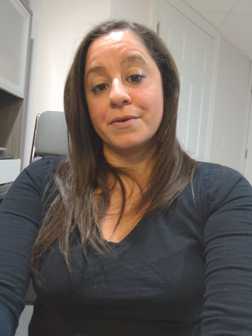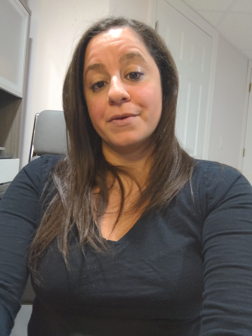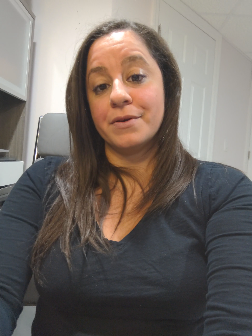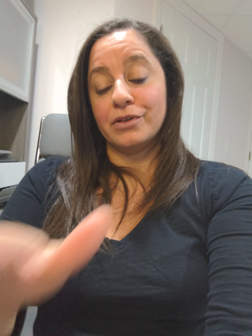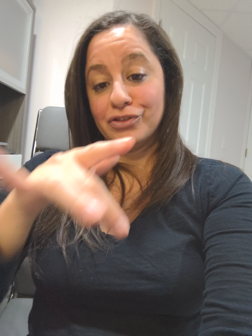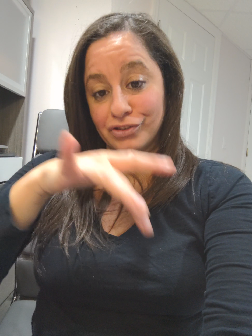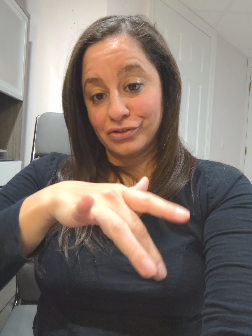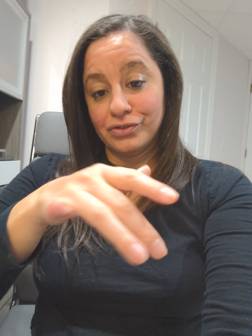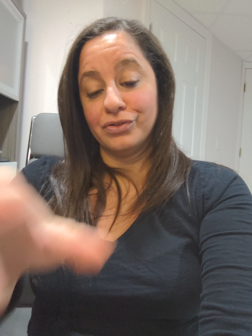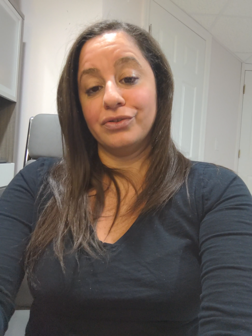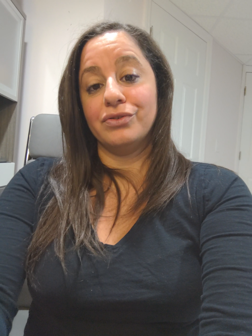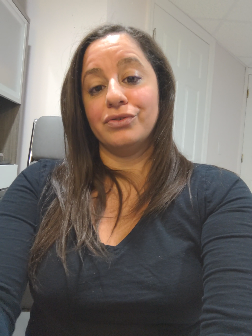touch